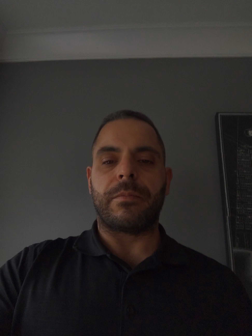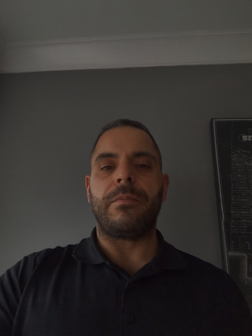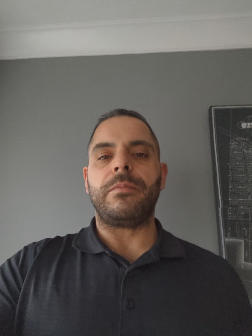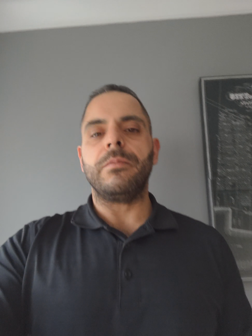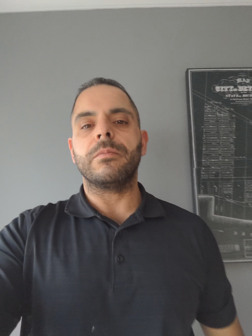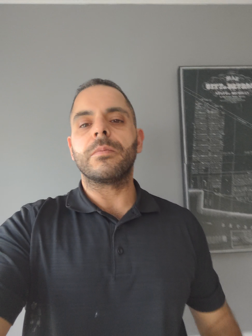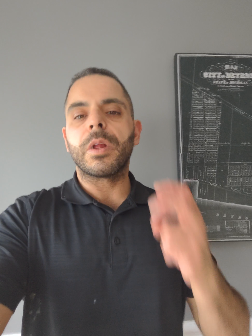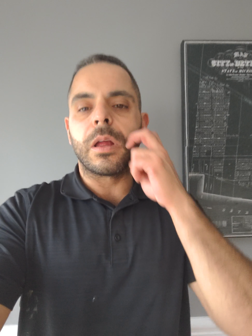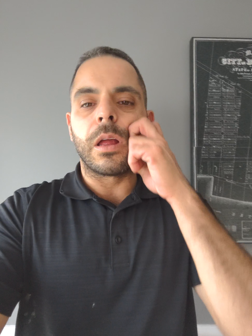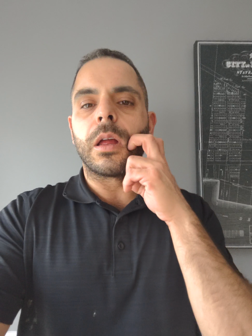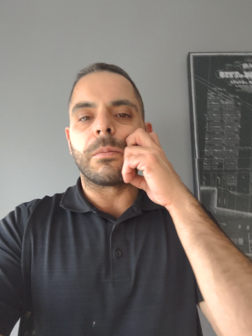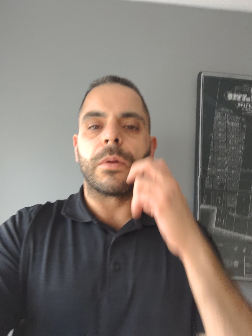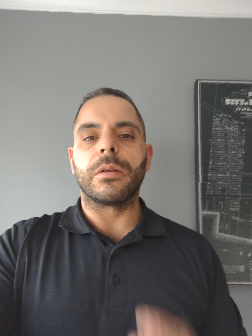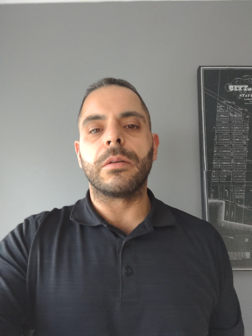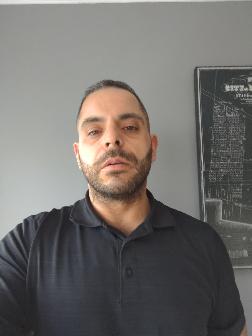gum